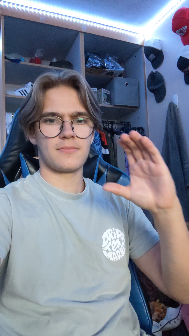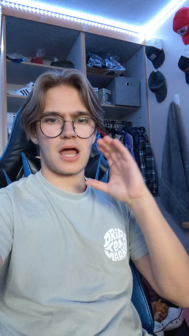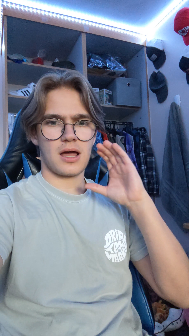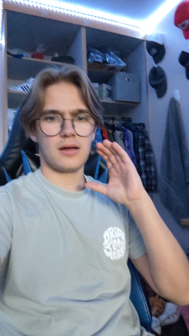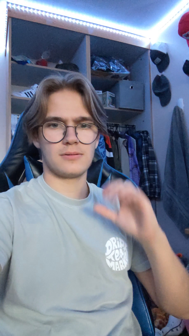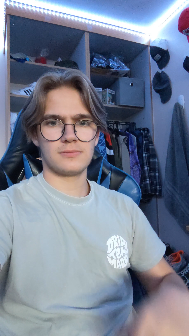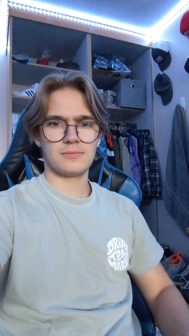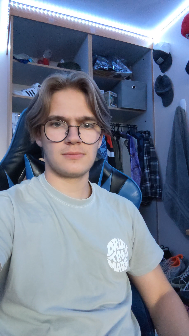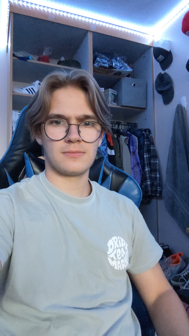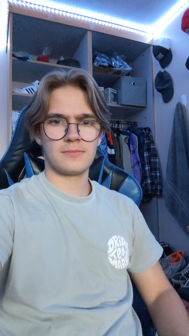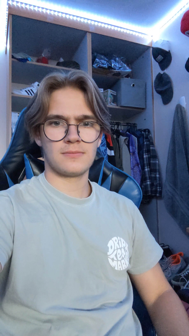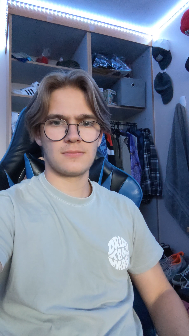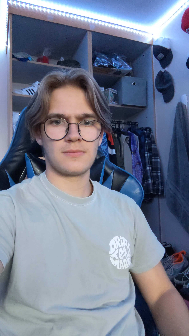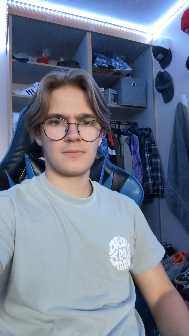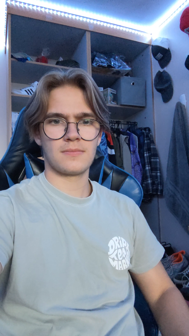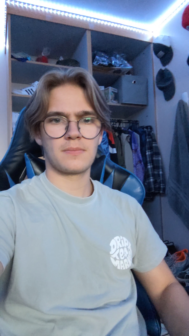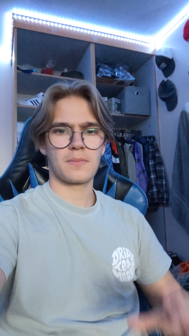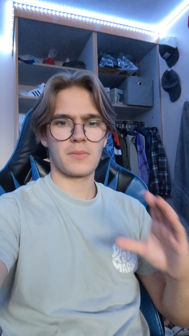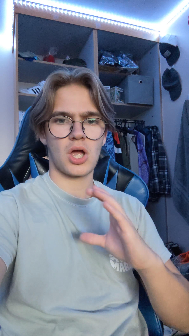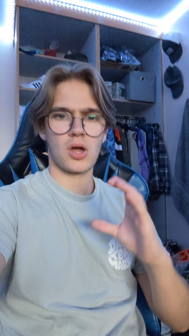ball